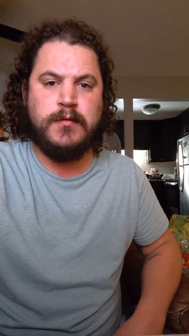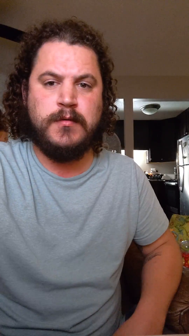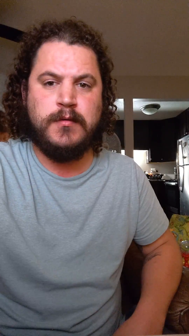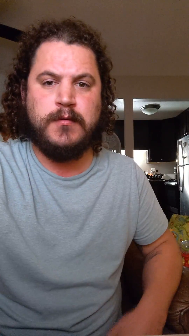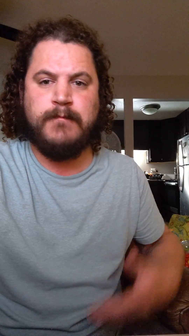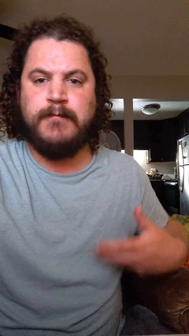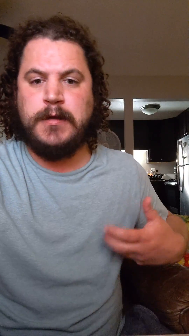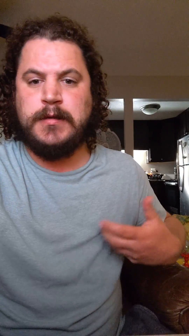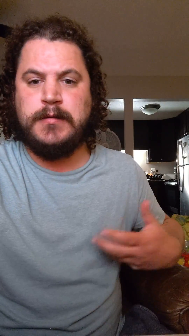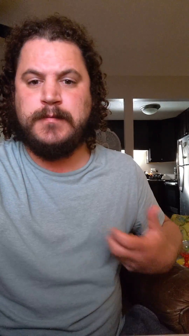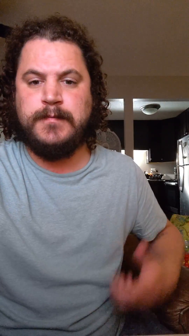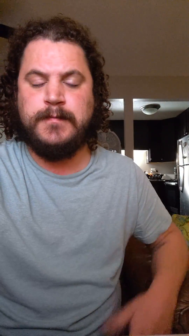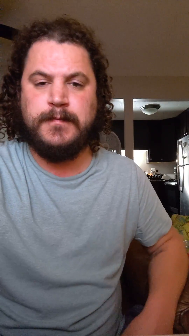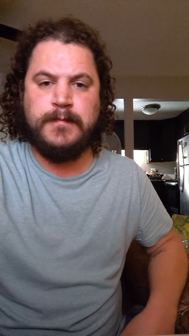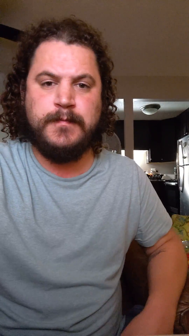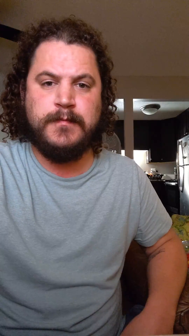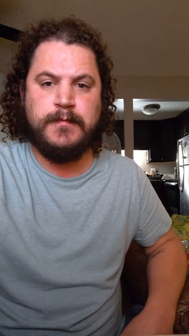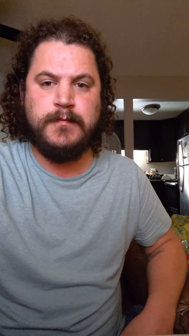monkey